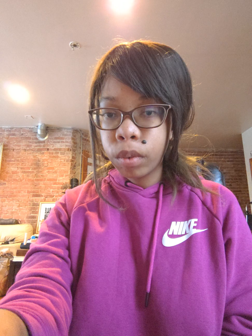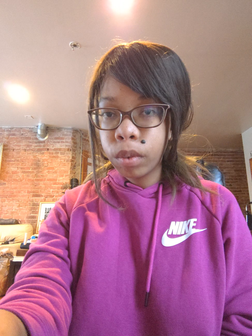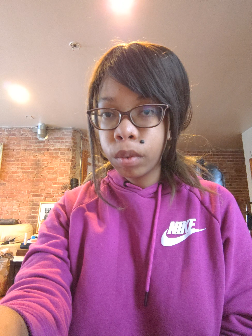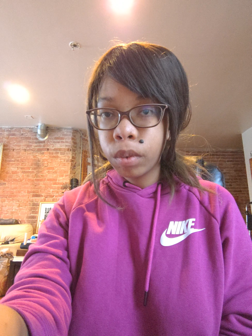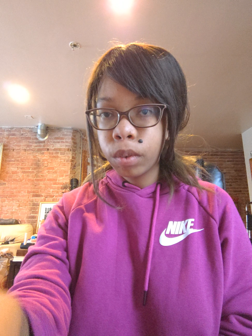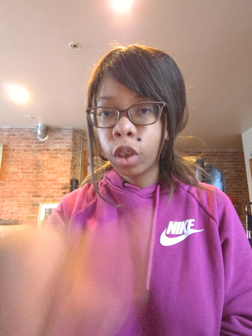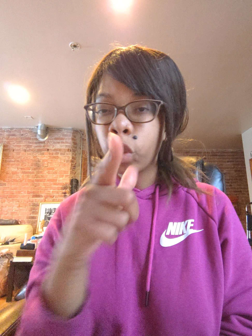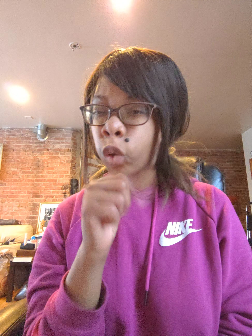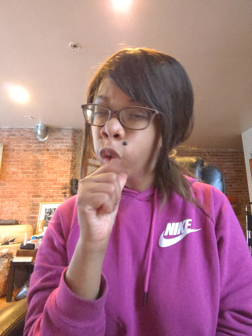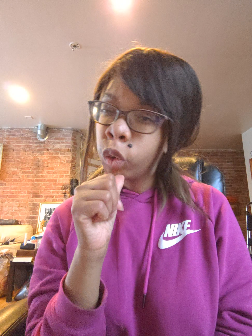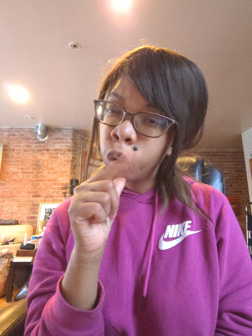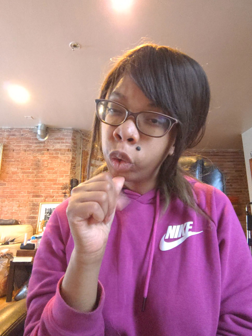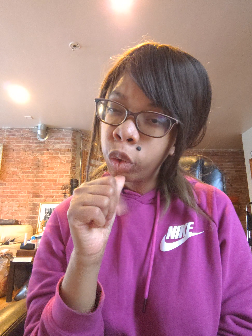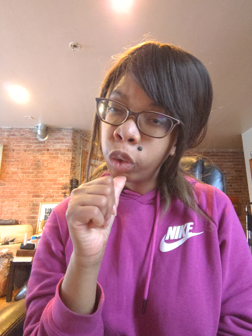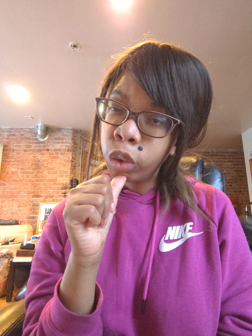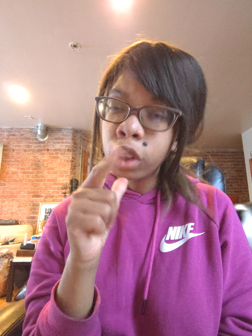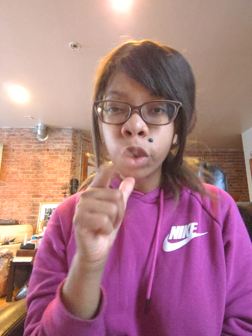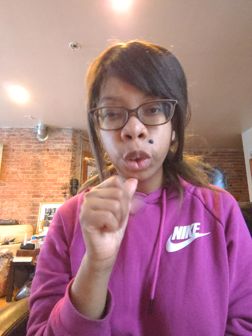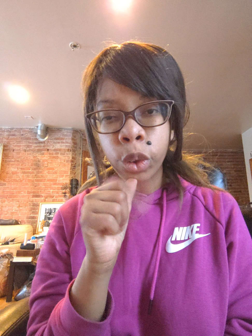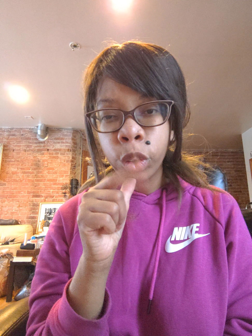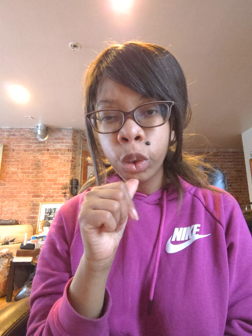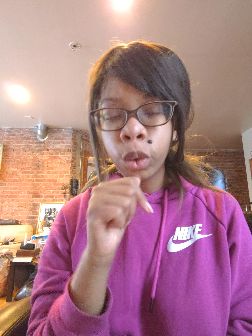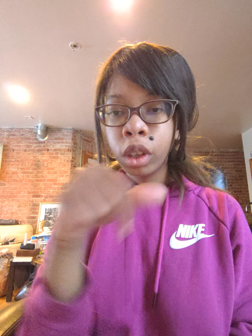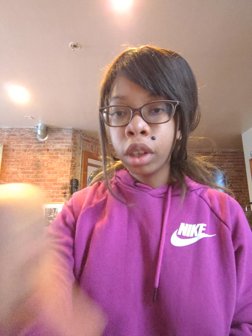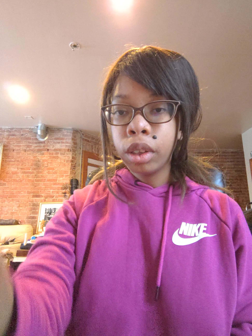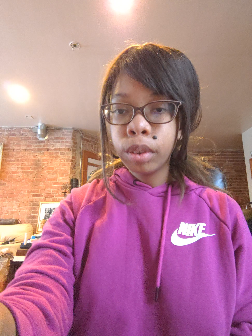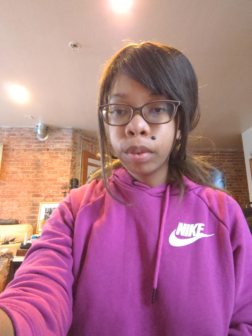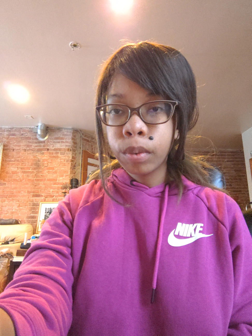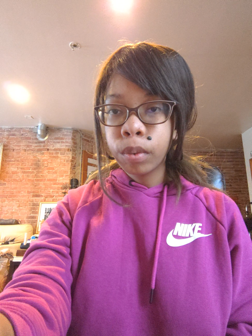who